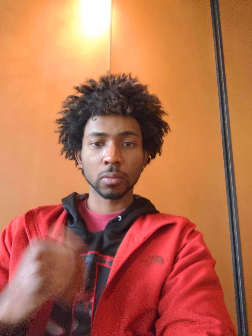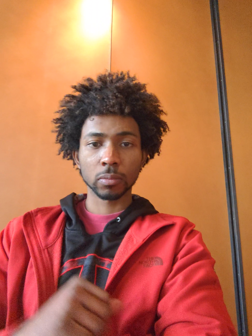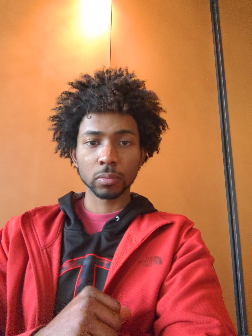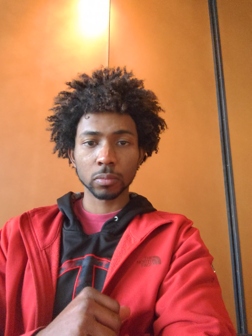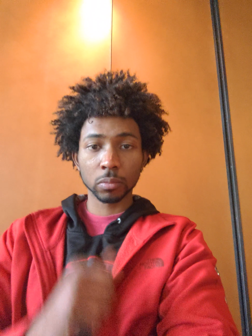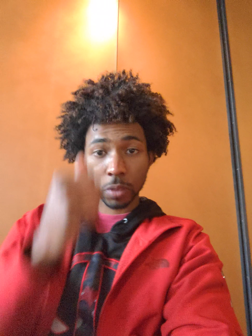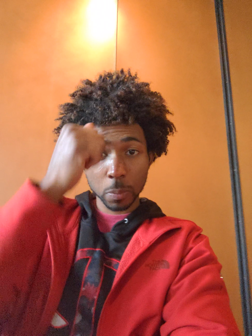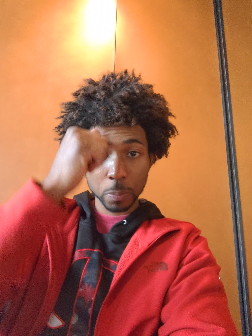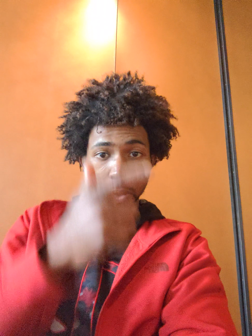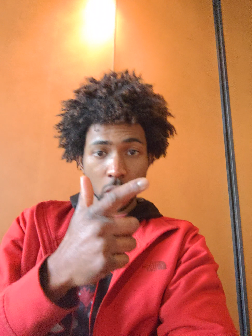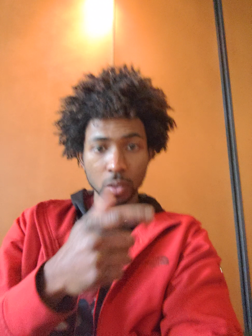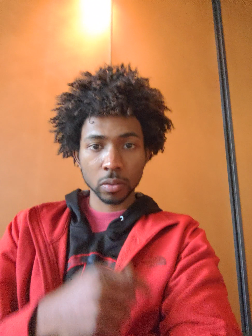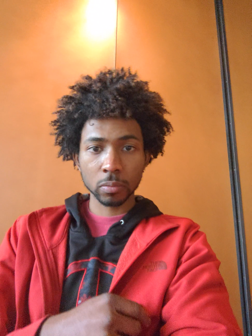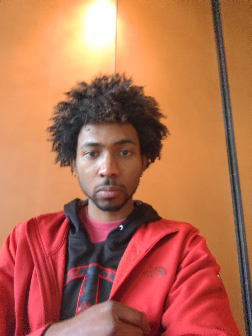brother